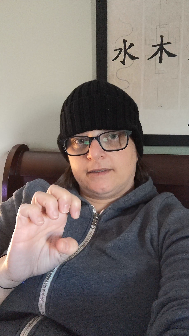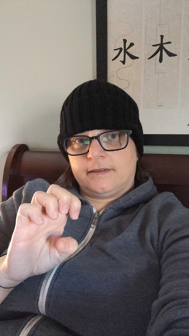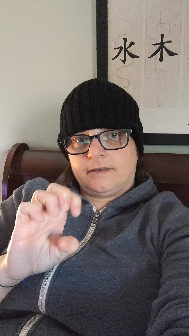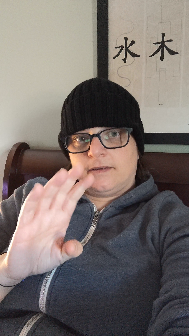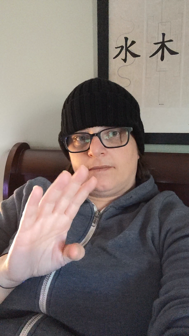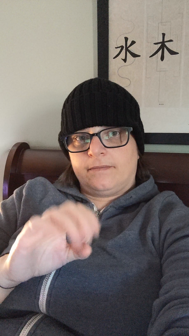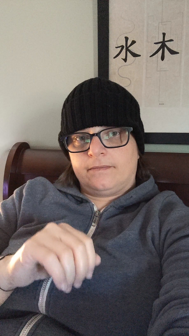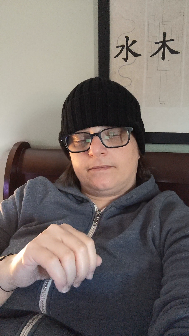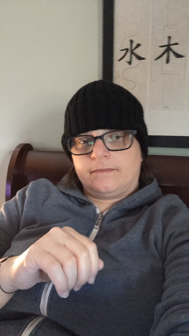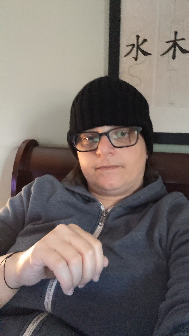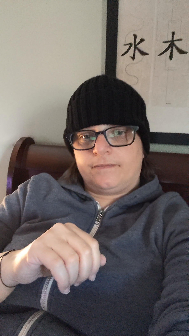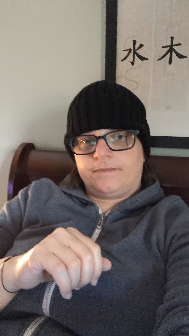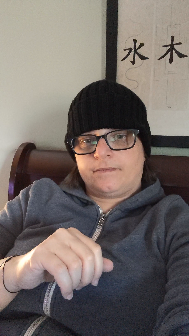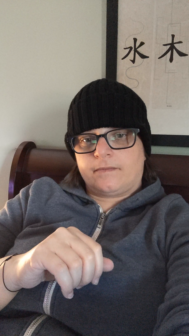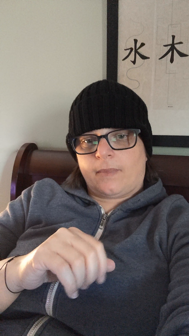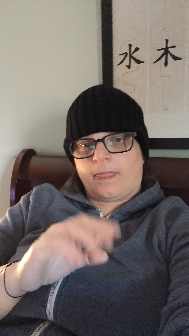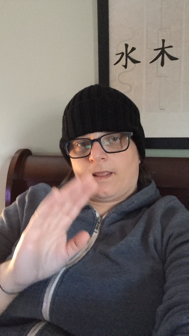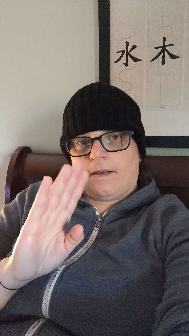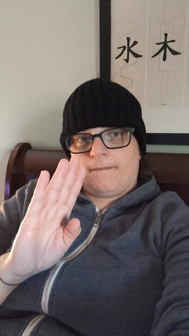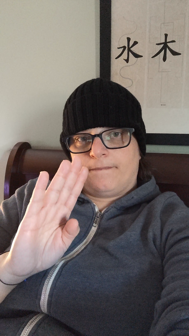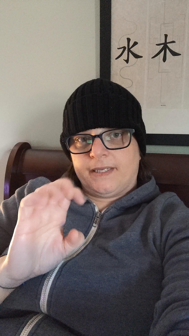be